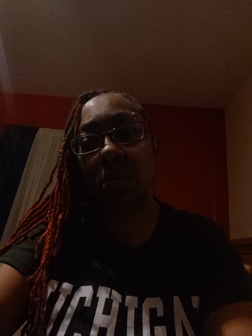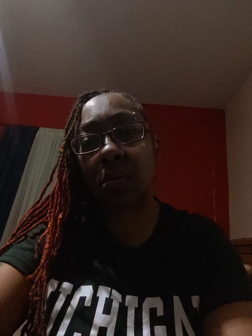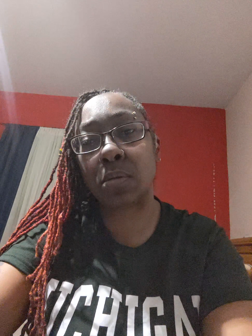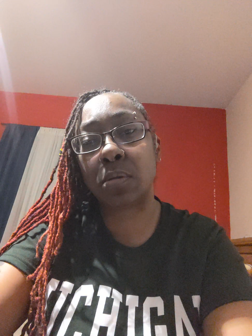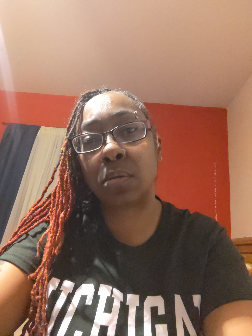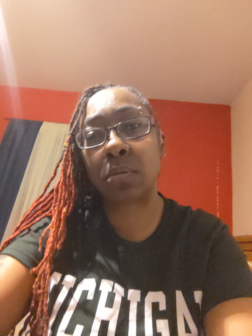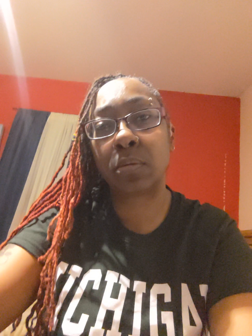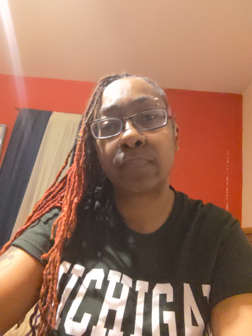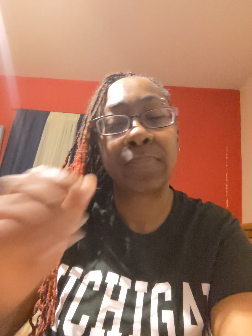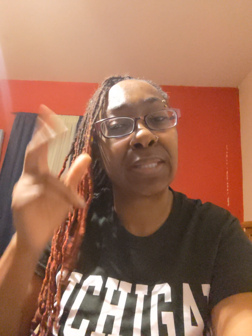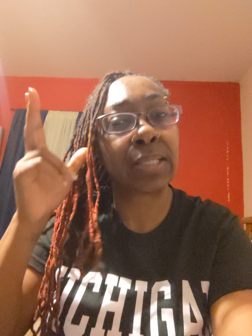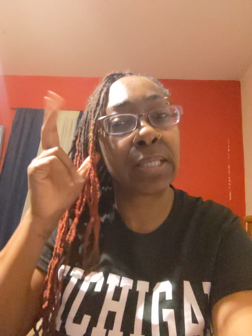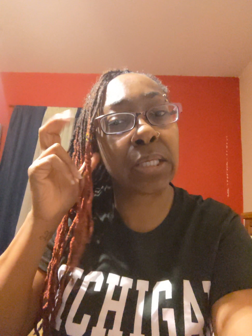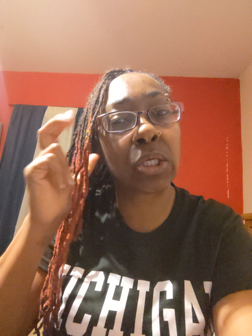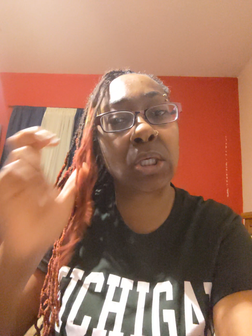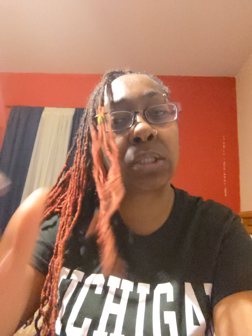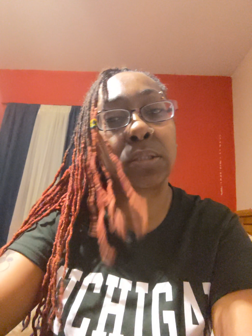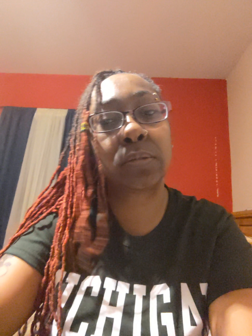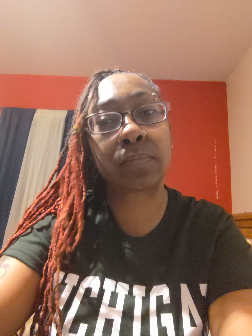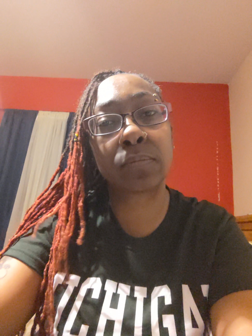hear